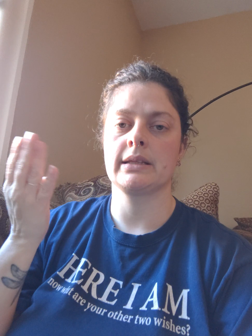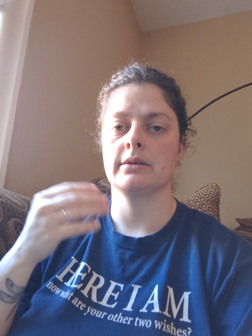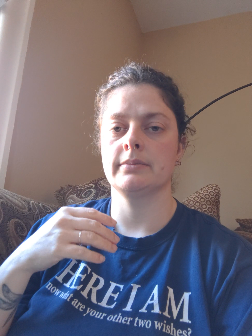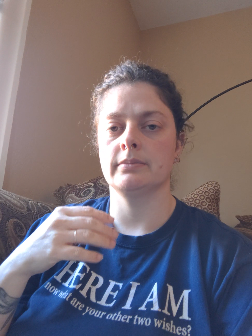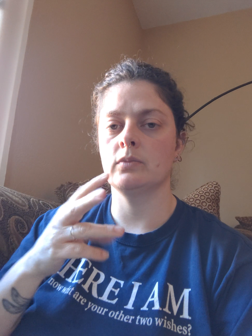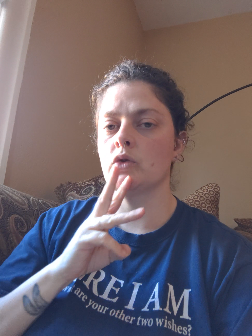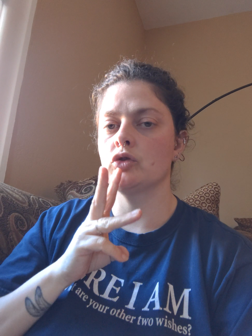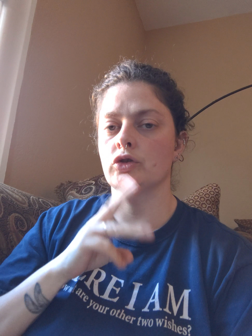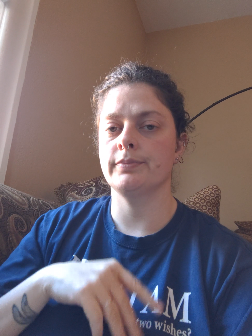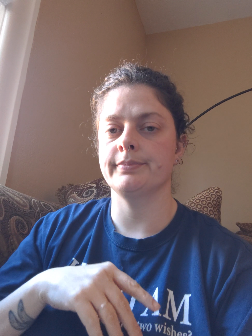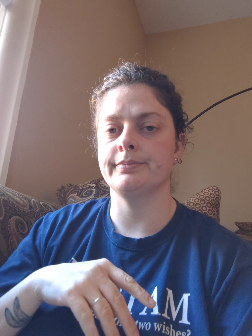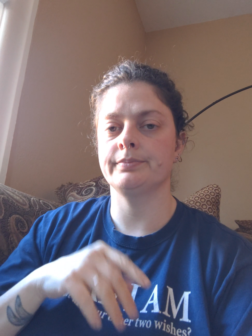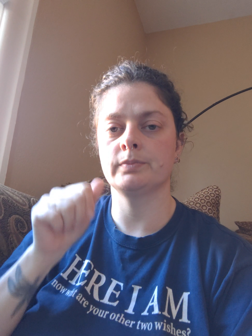water